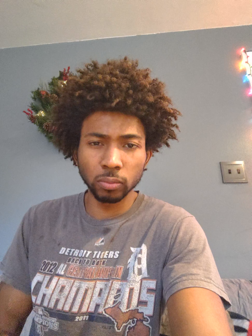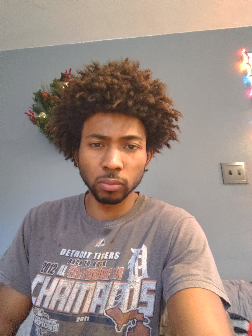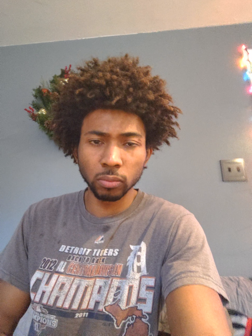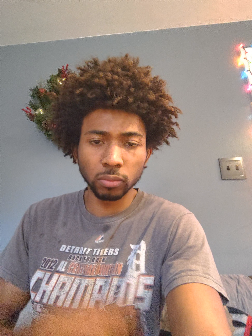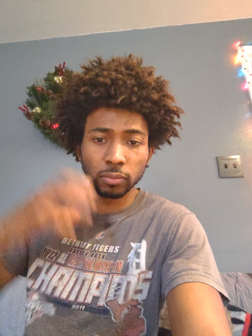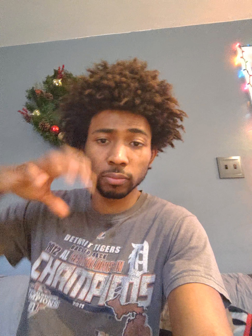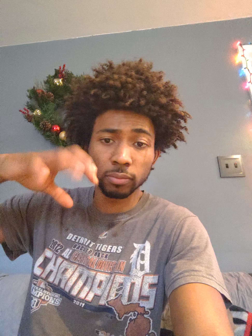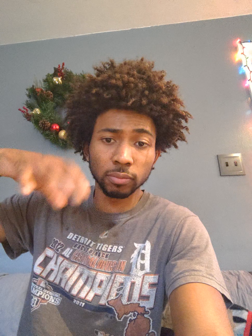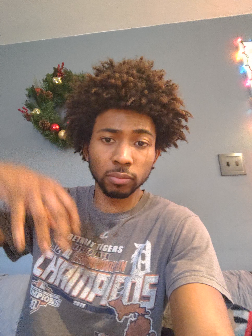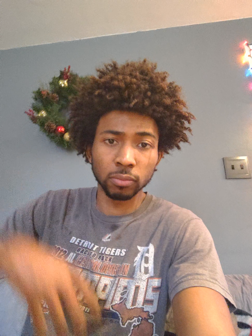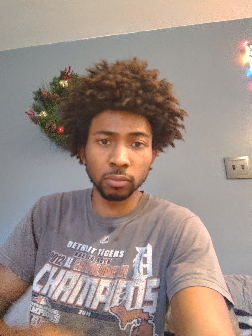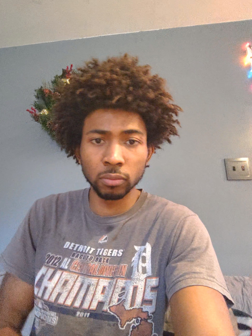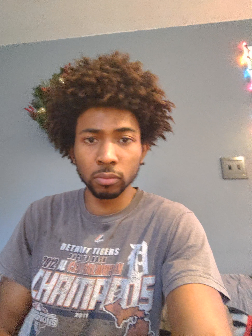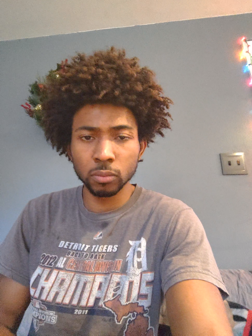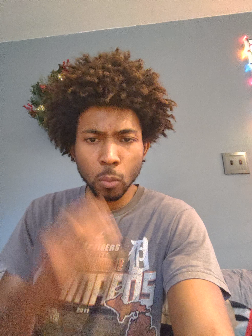rain